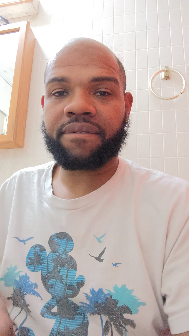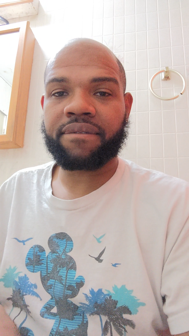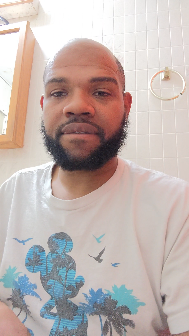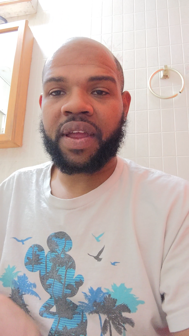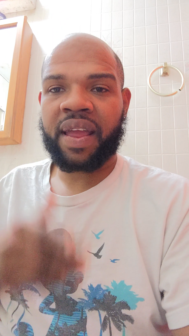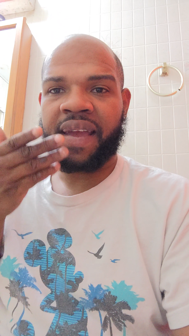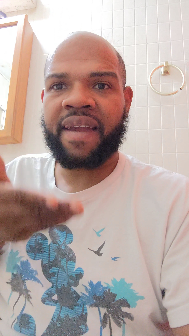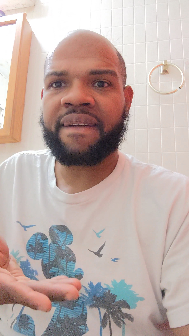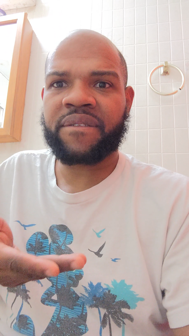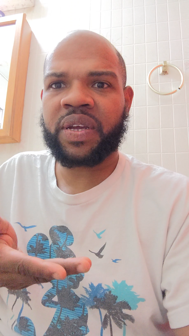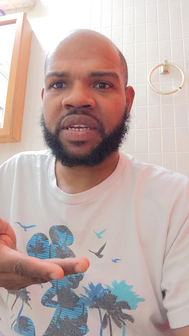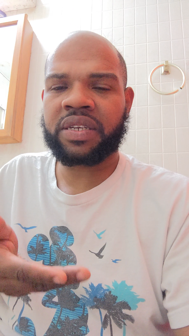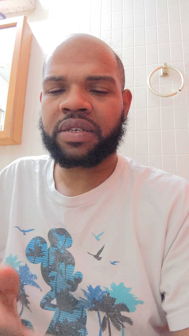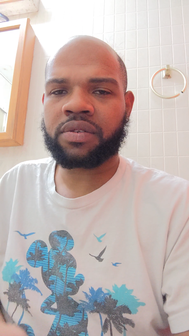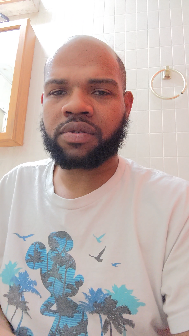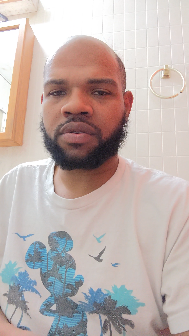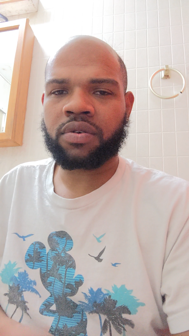heavy